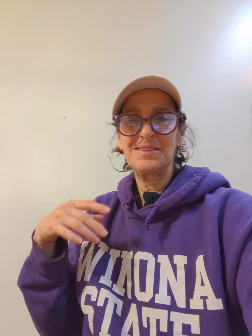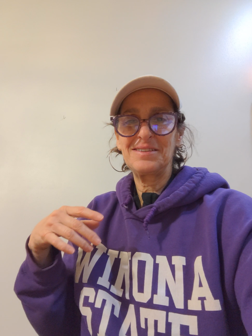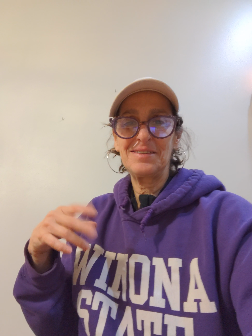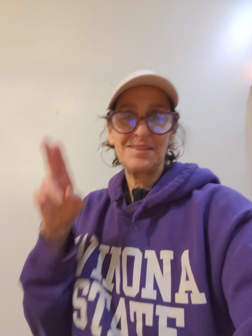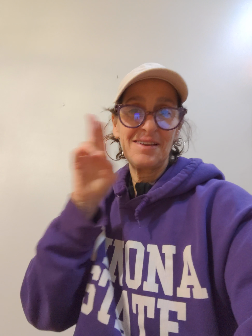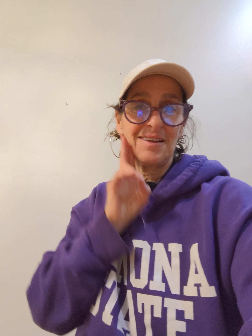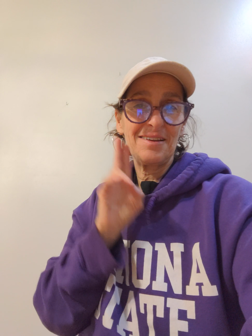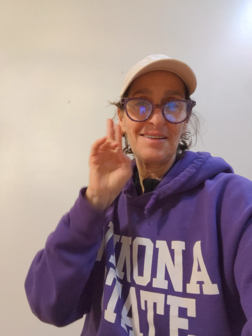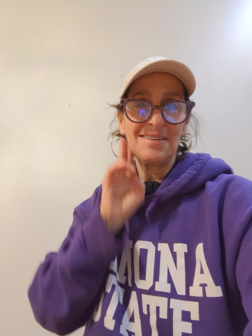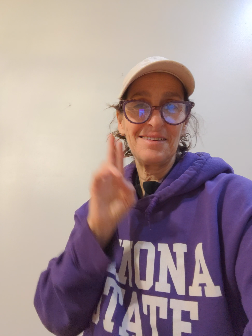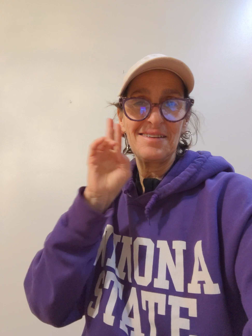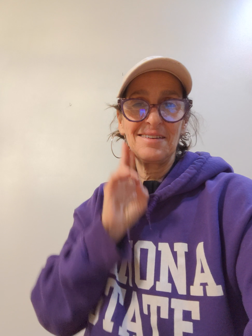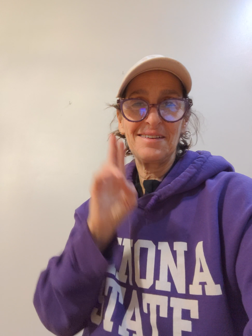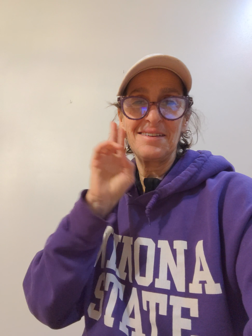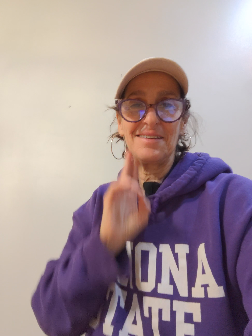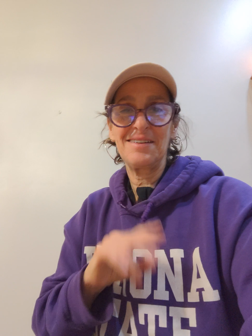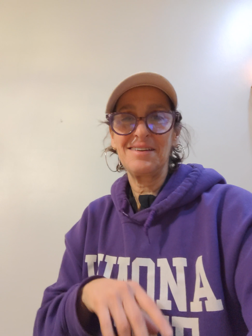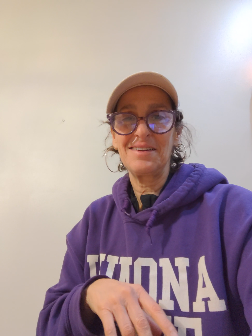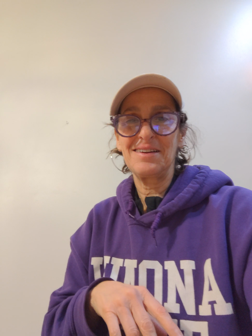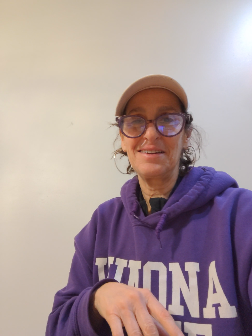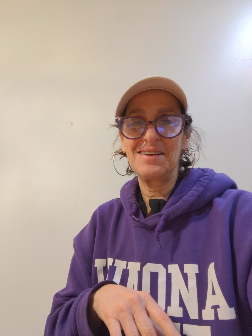uncle